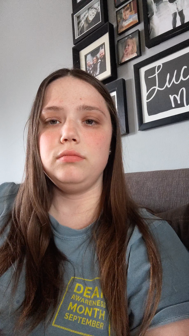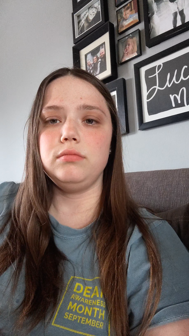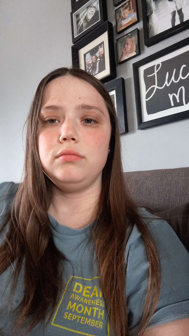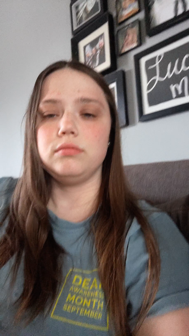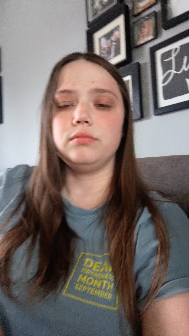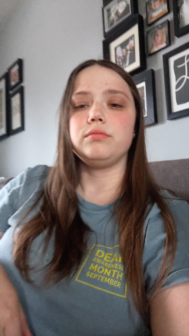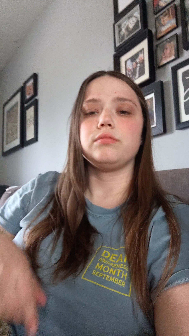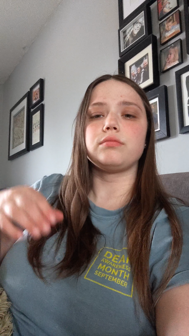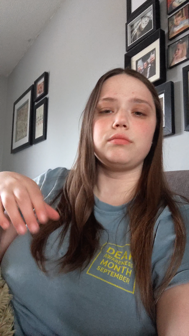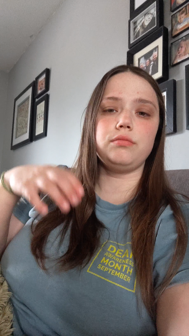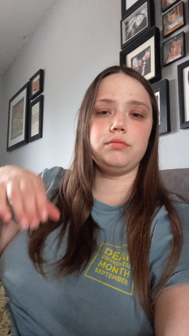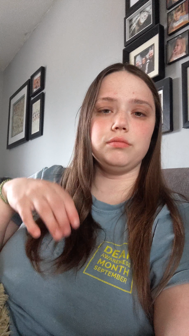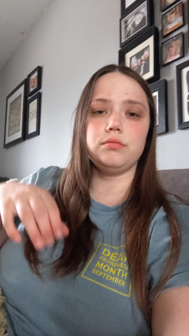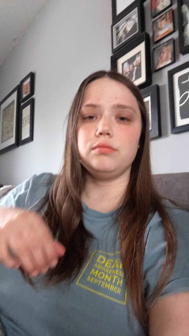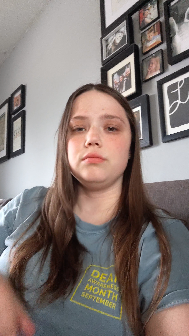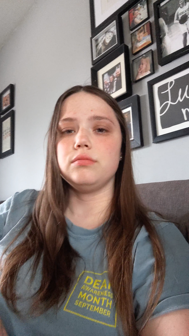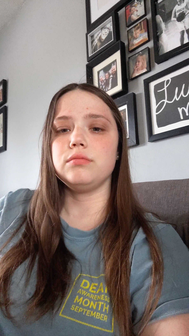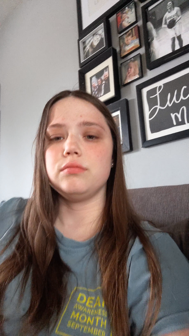does